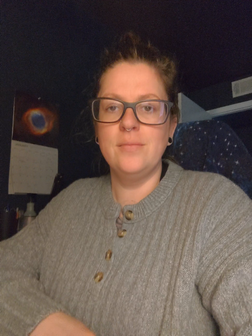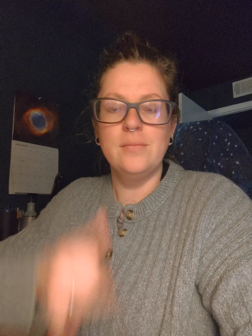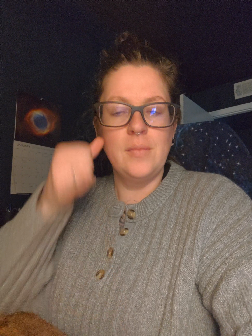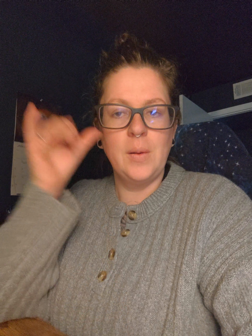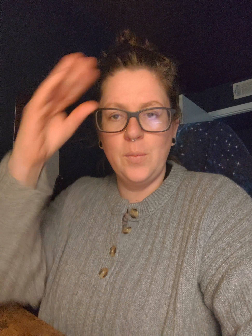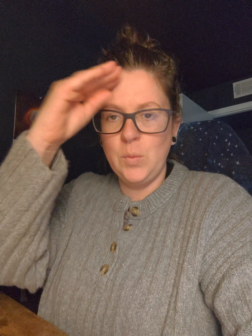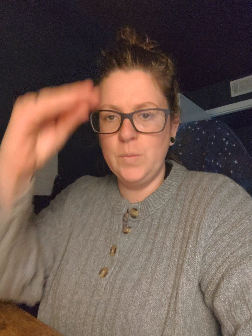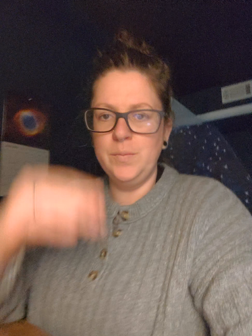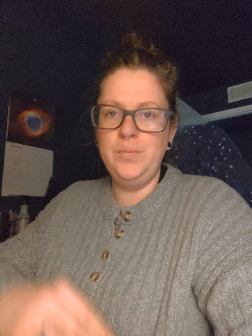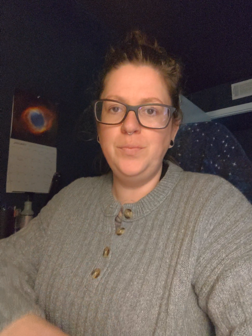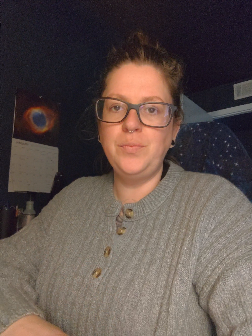cowboy